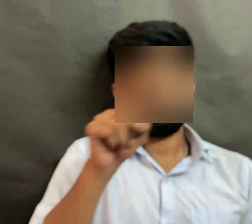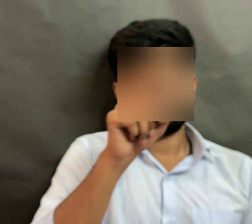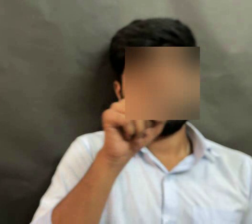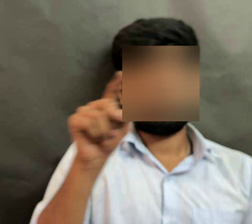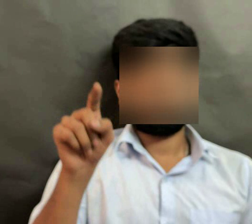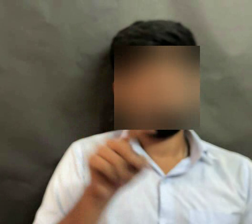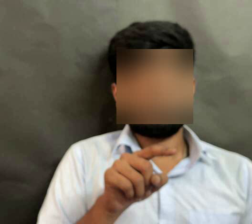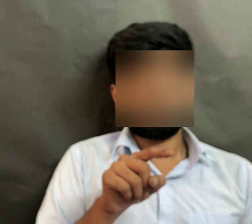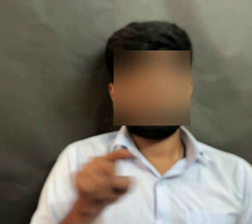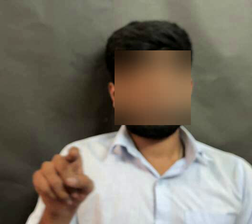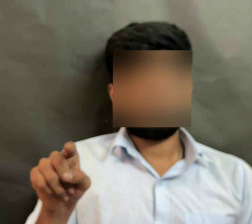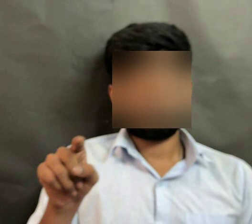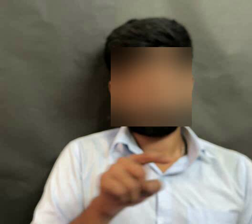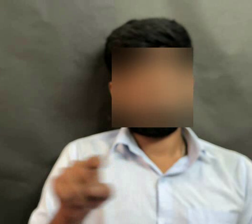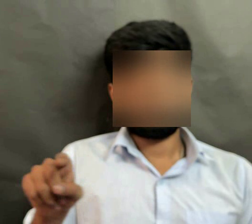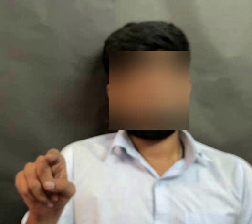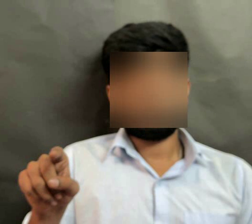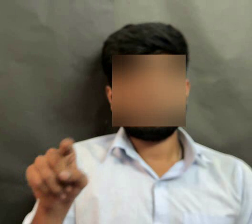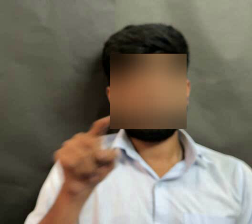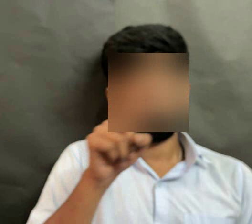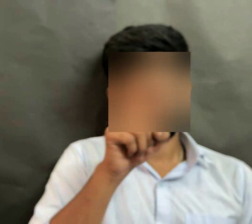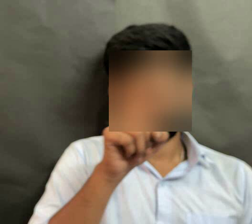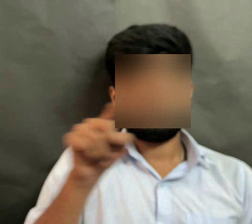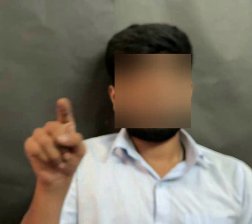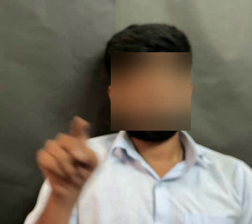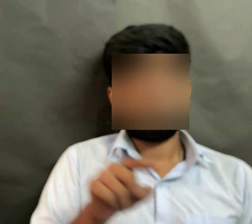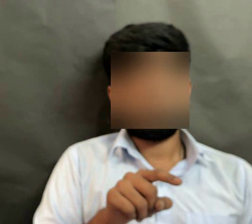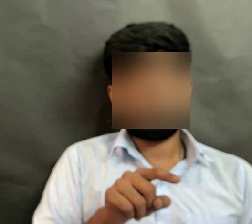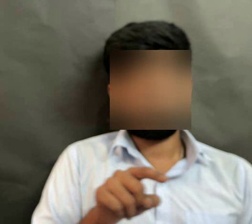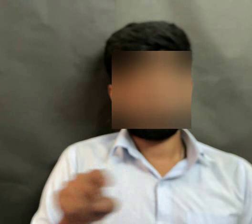Z